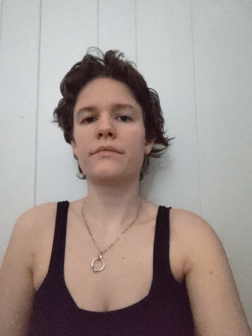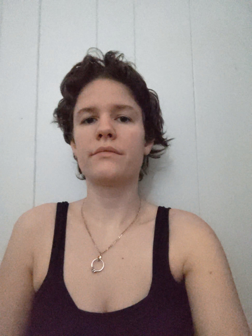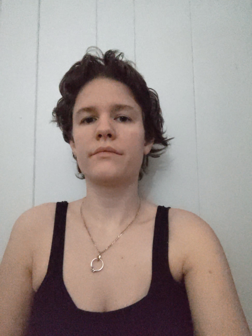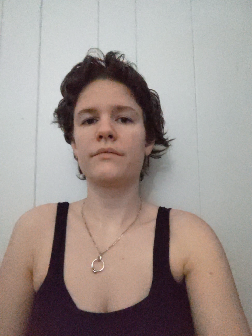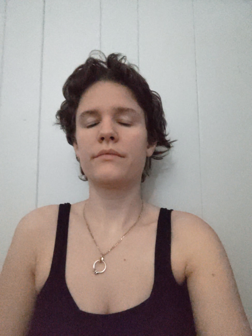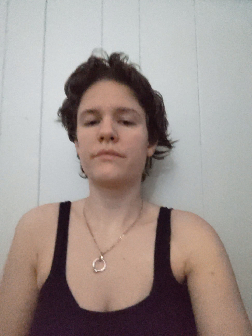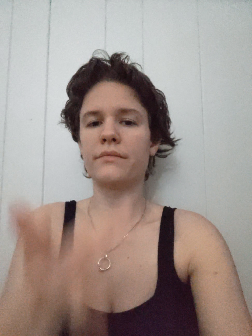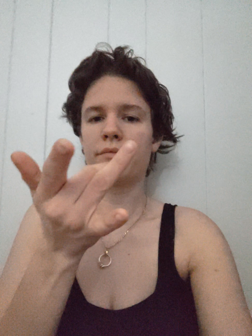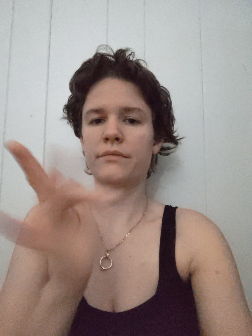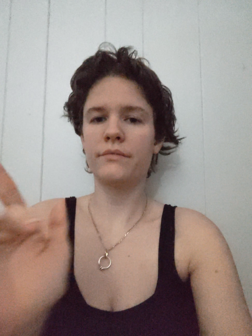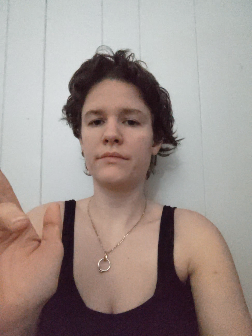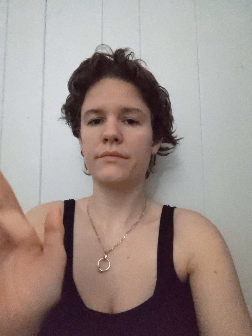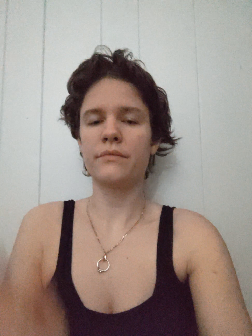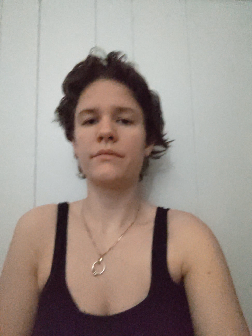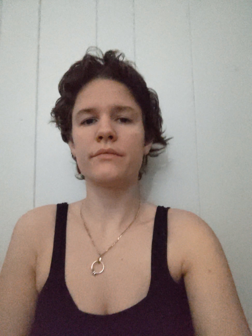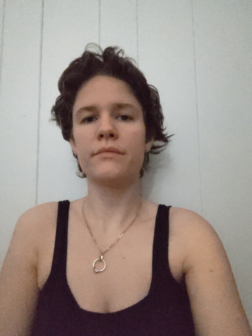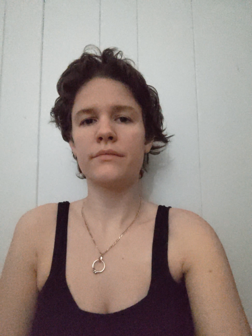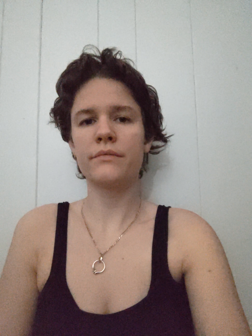empty